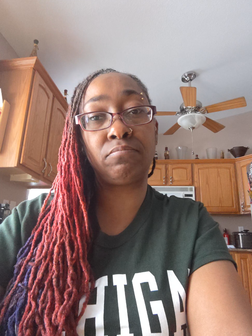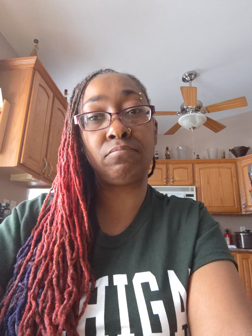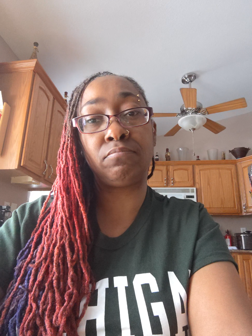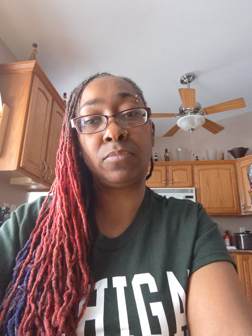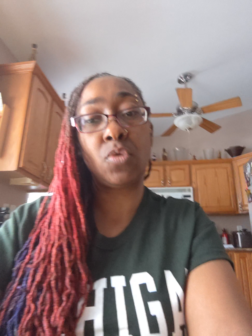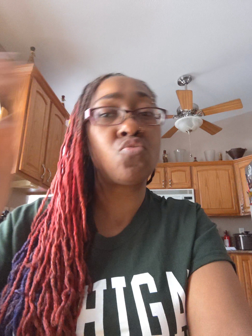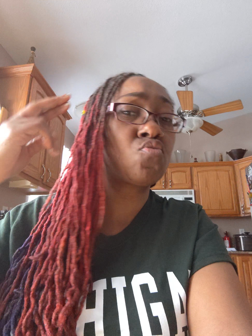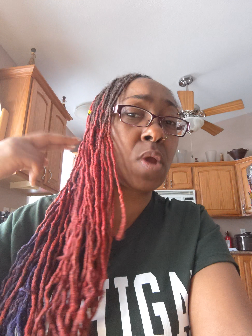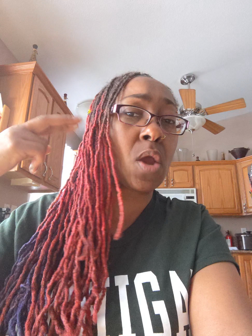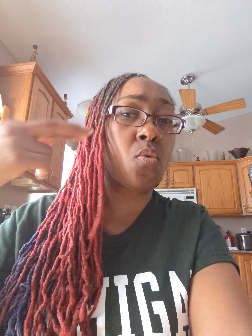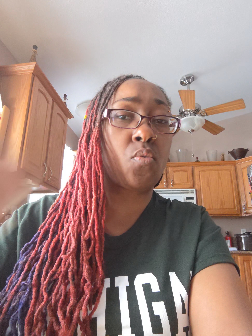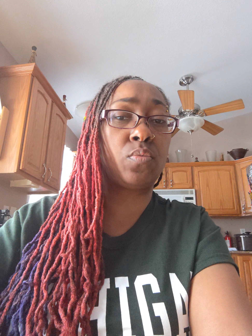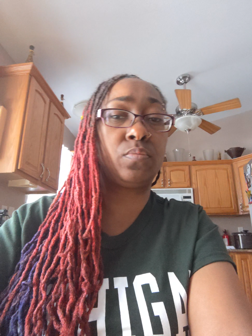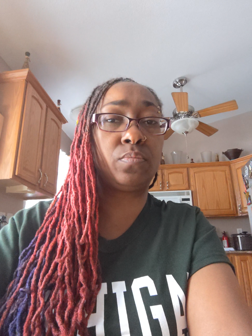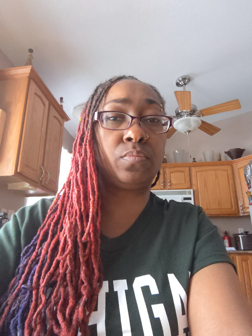radio